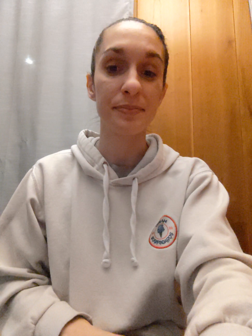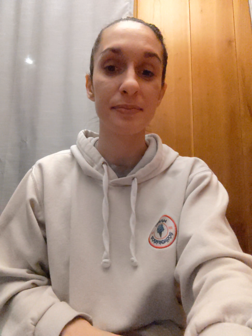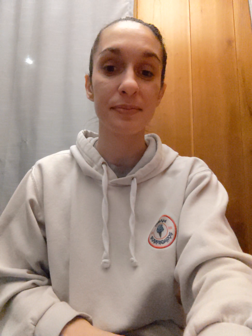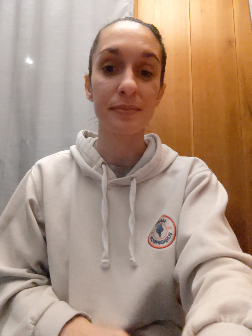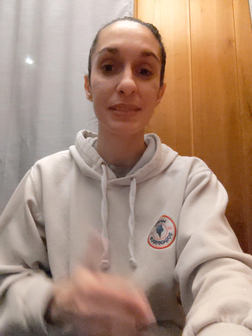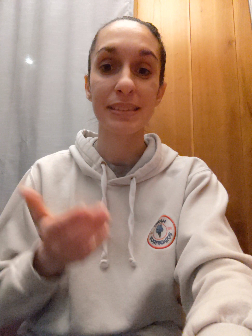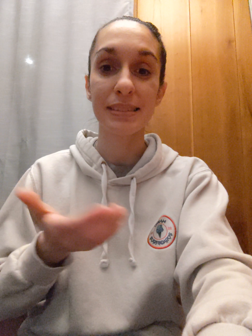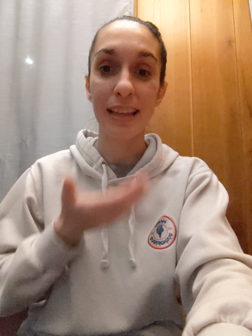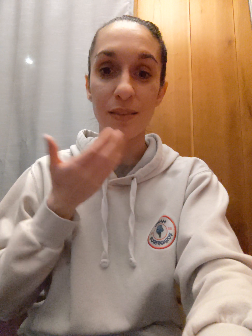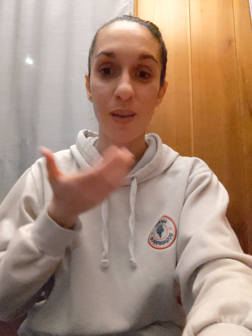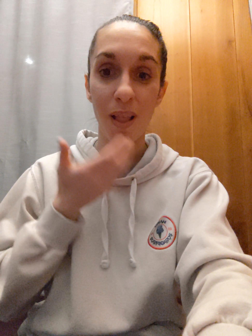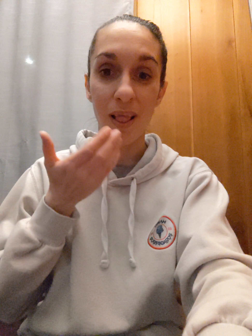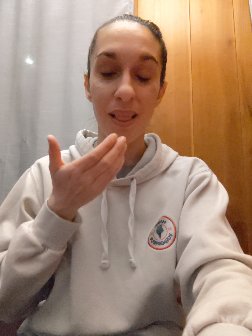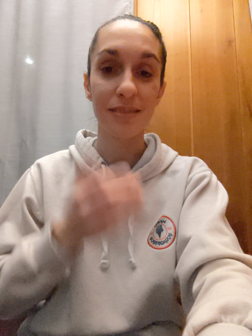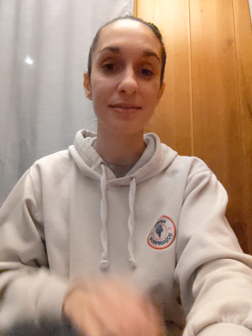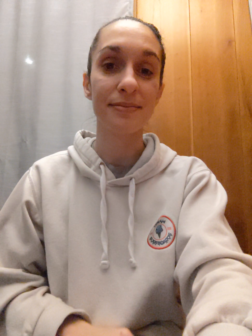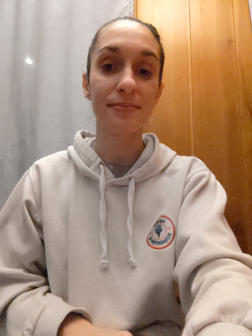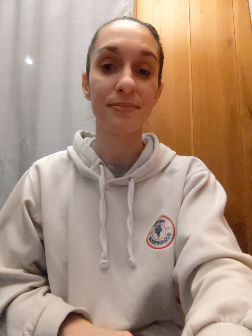cereal